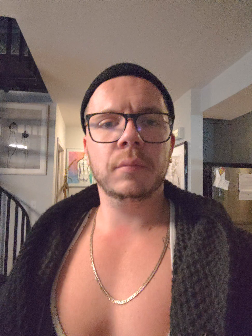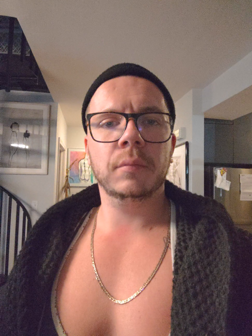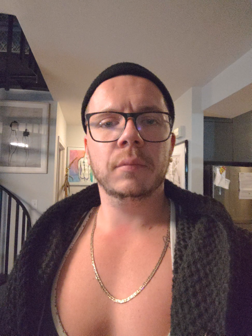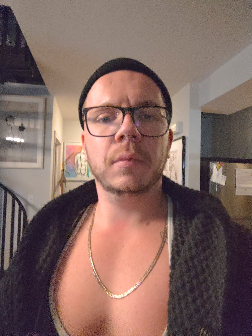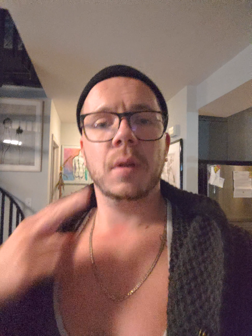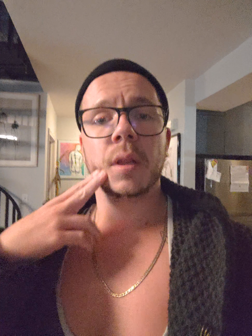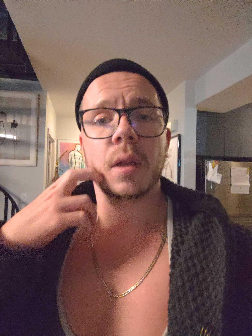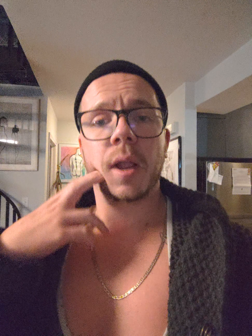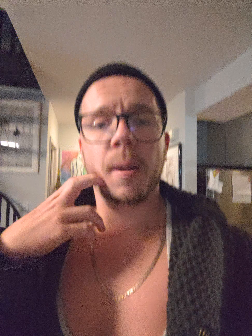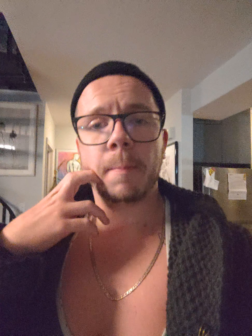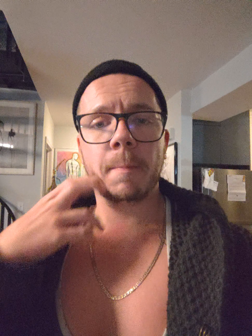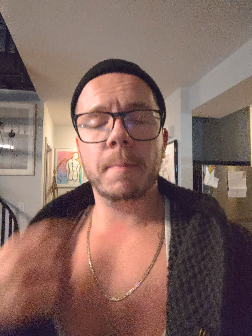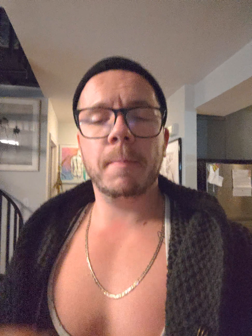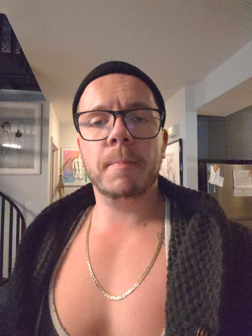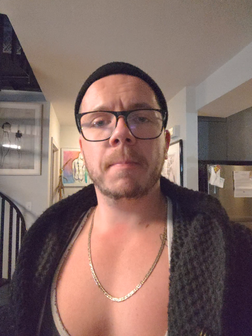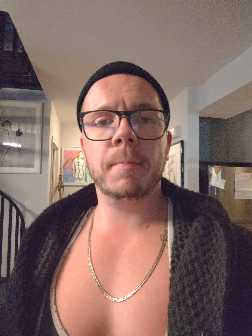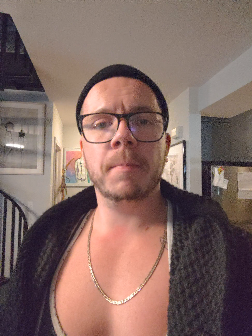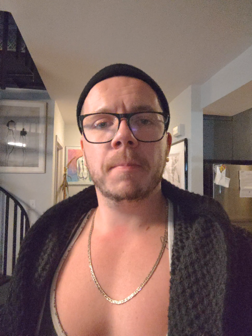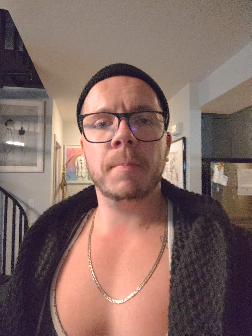gum